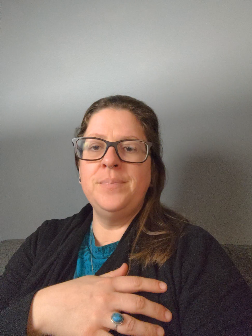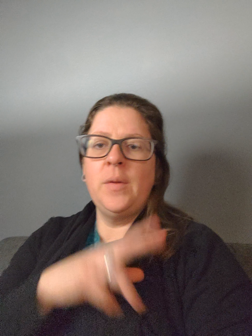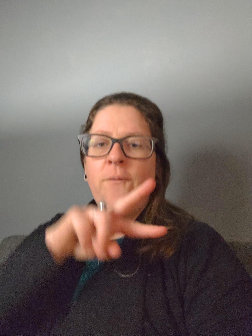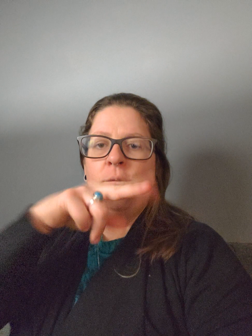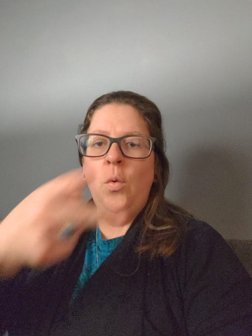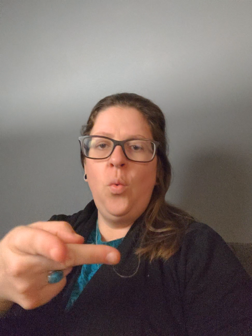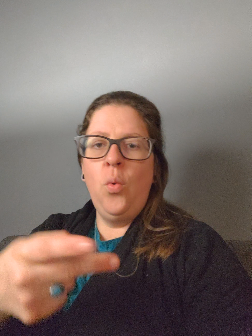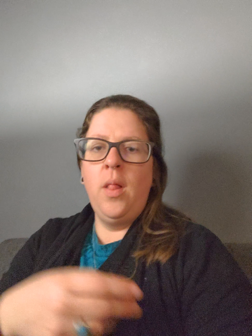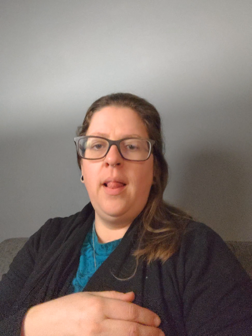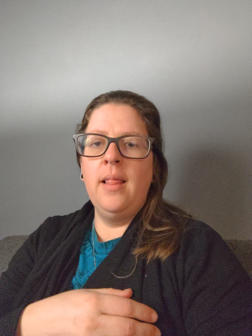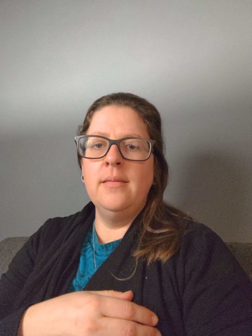fall